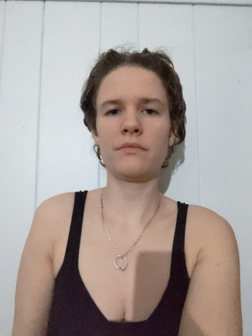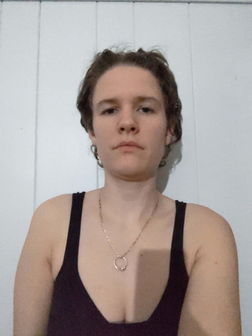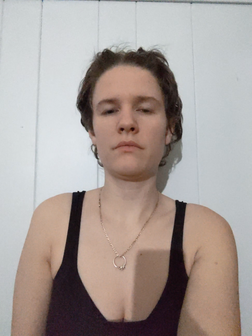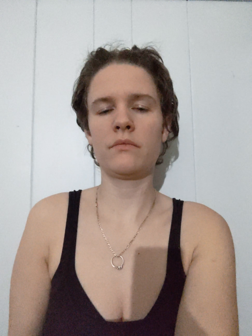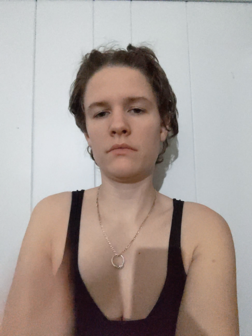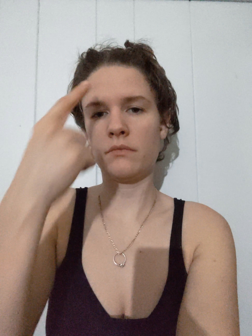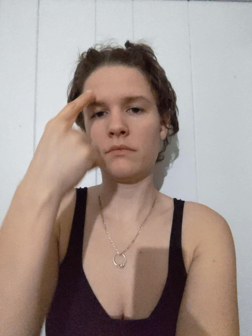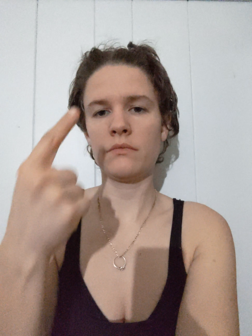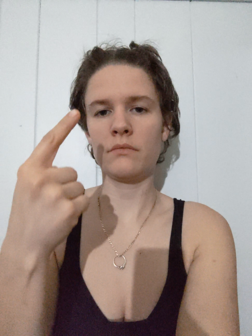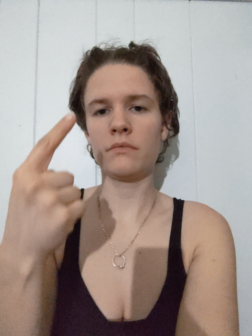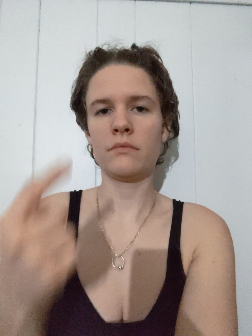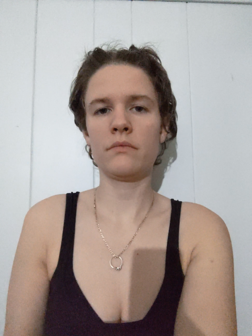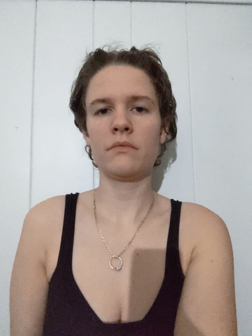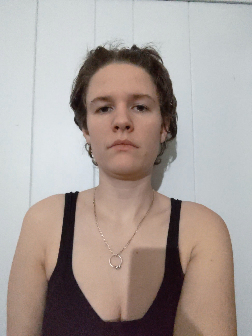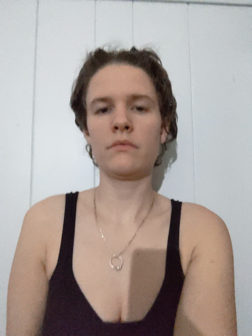penny